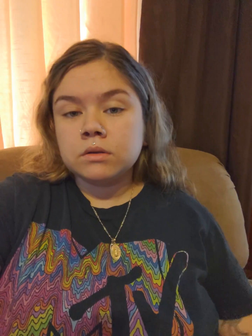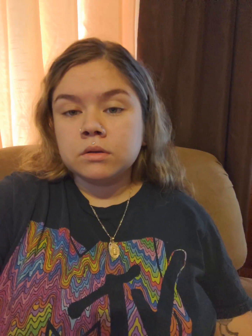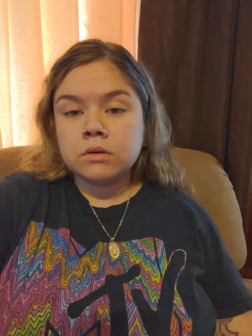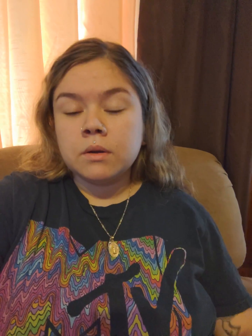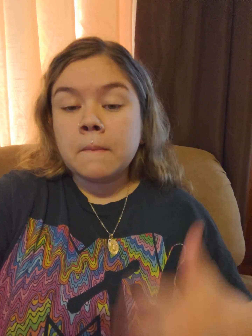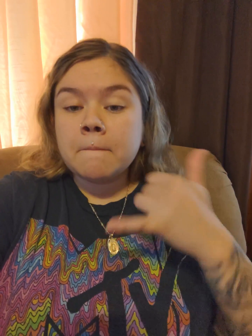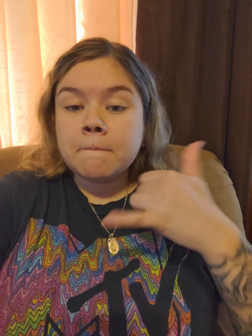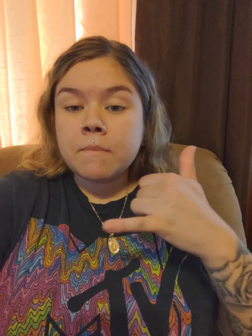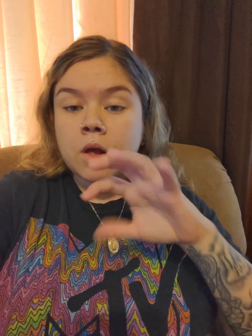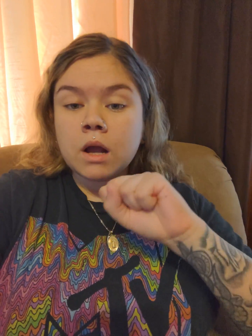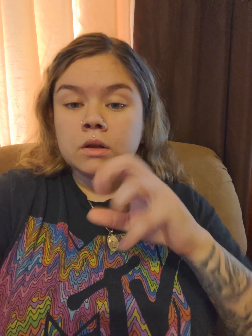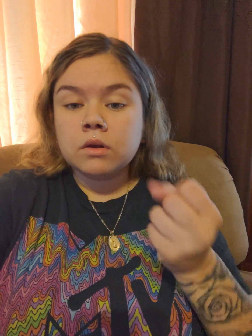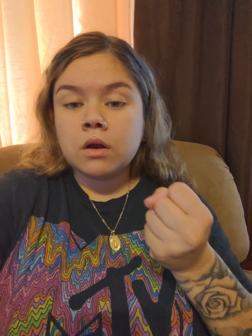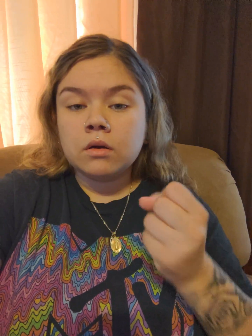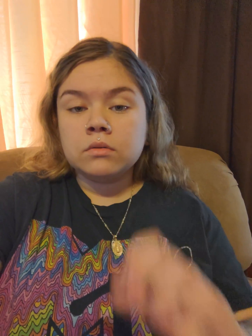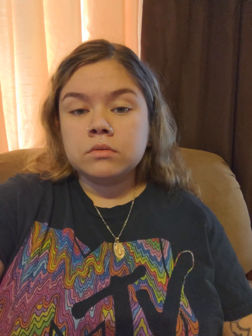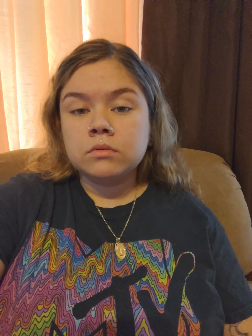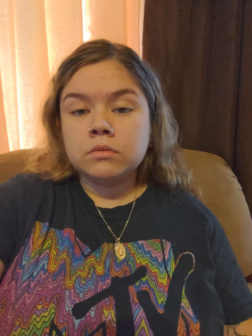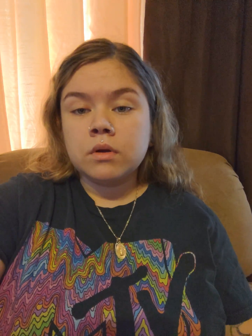play dough